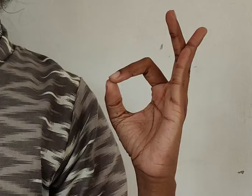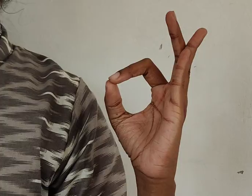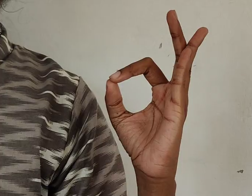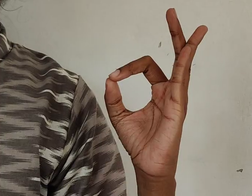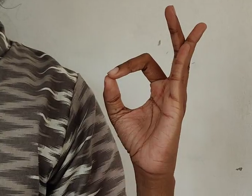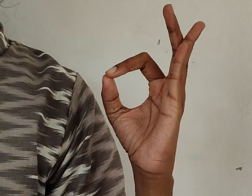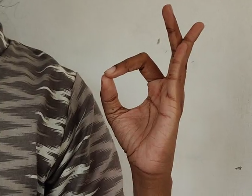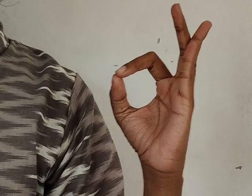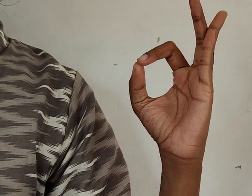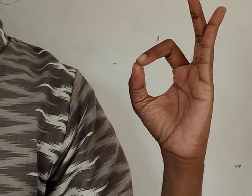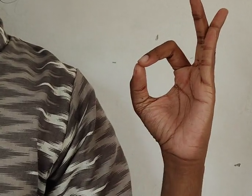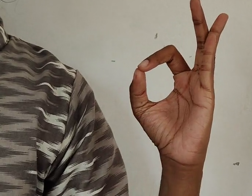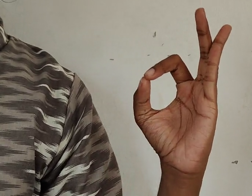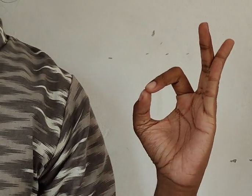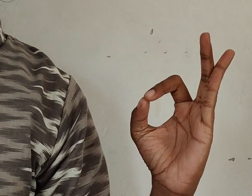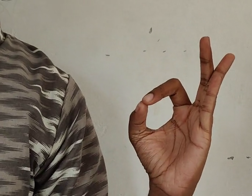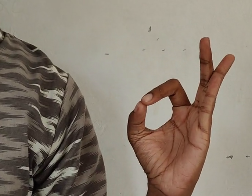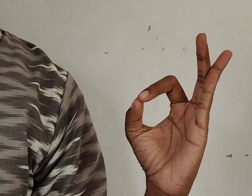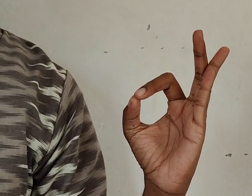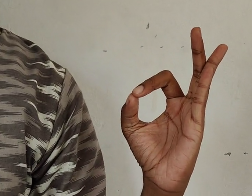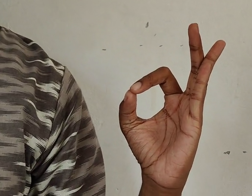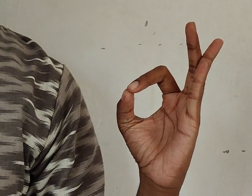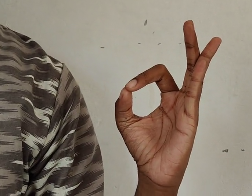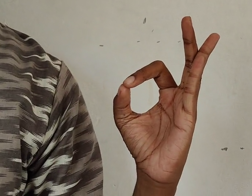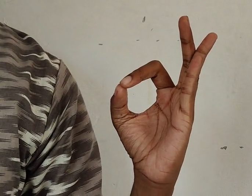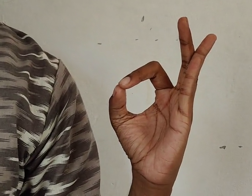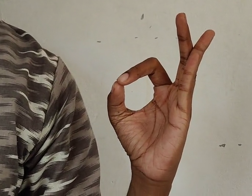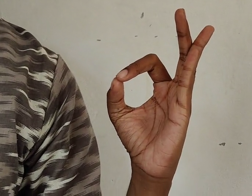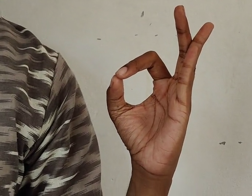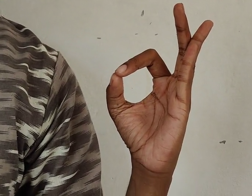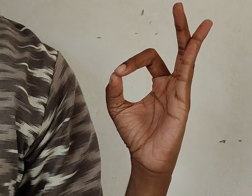ഔ